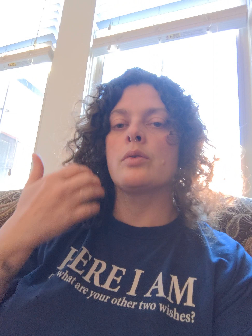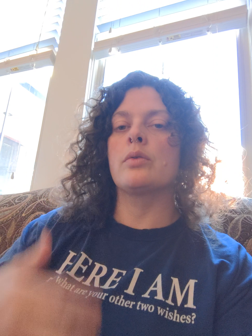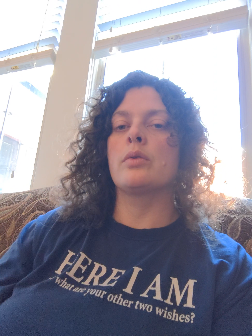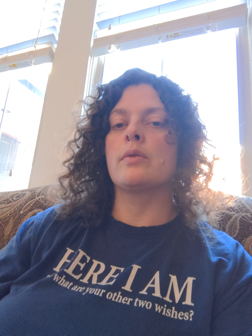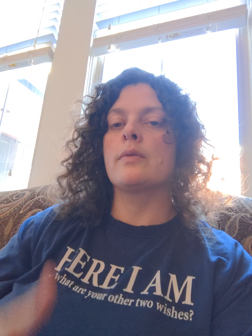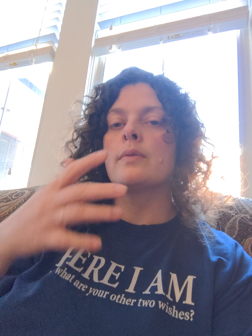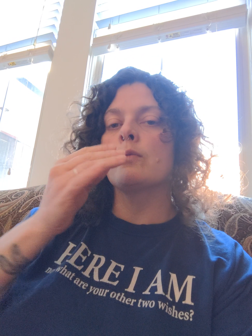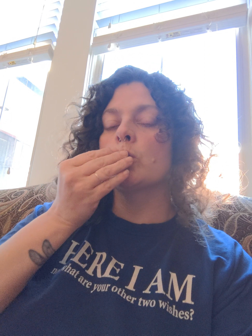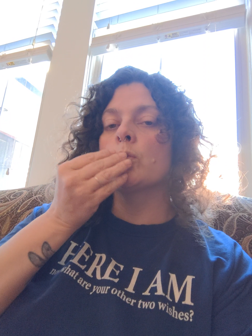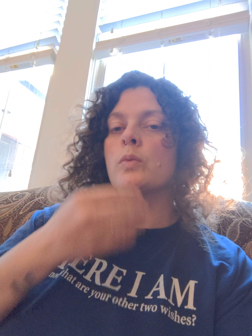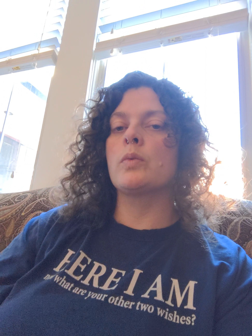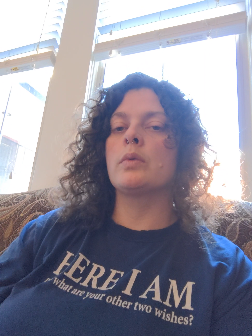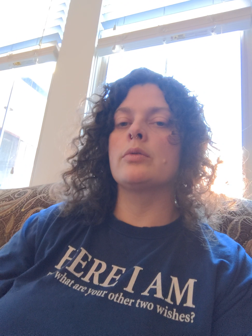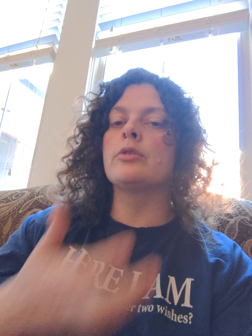food